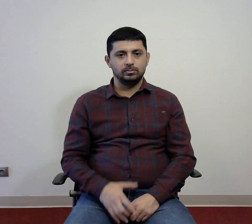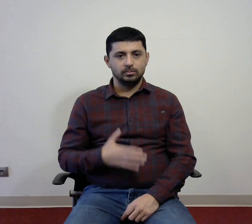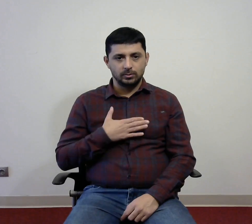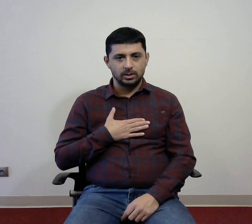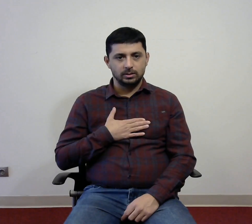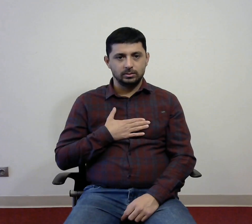mən